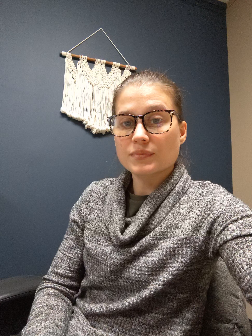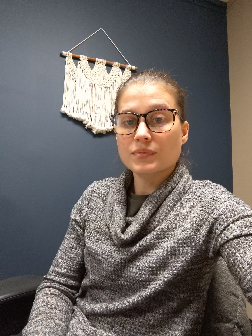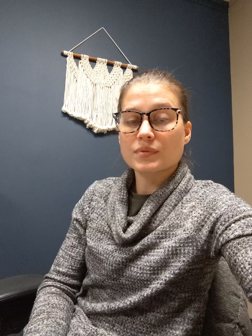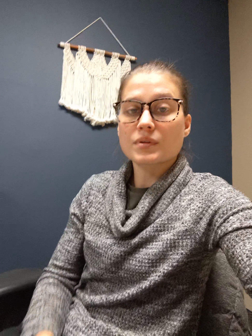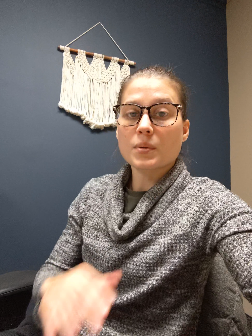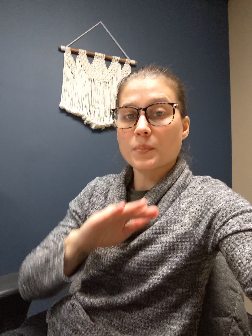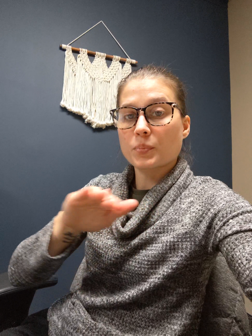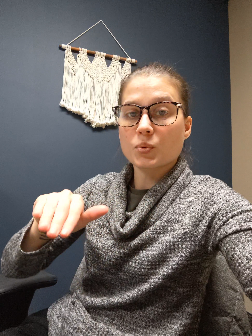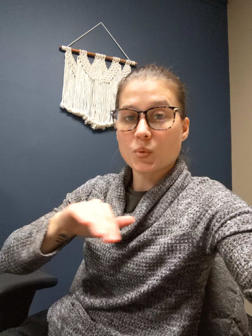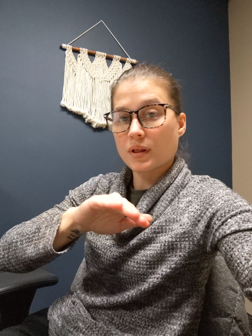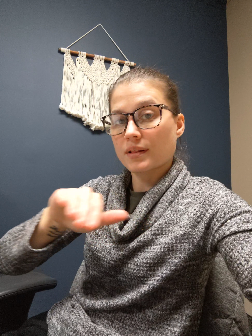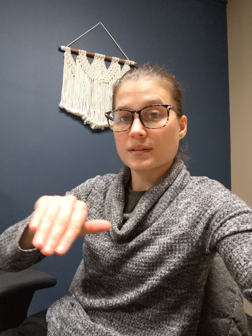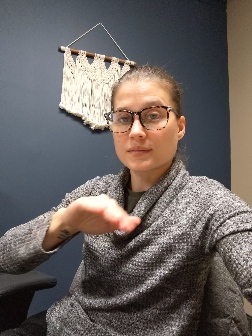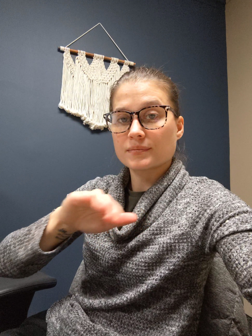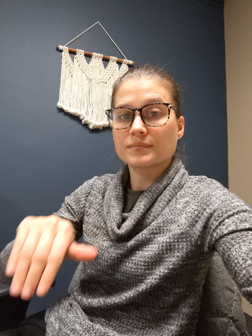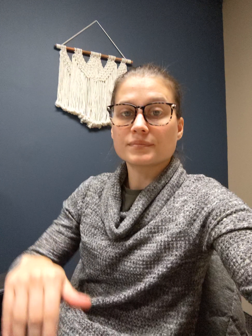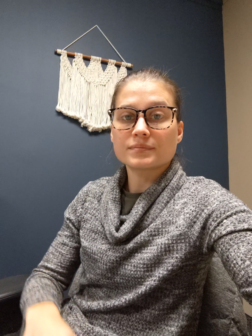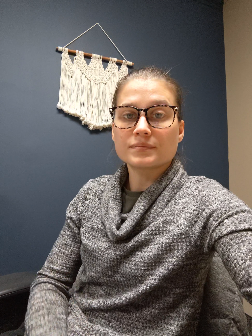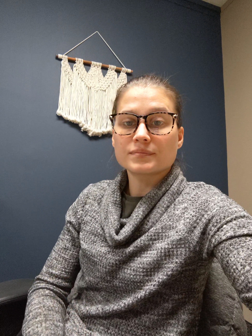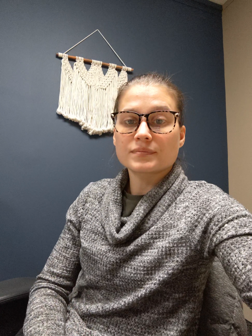pool